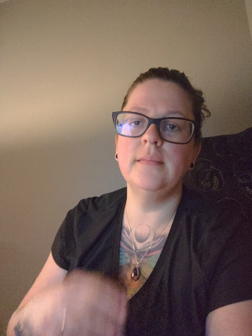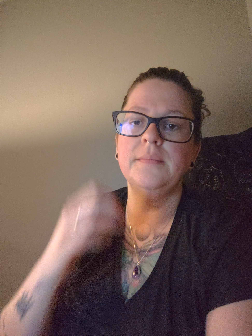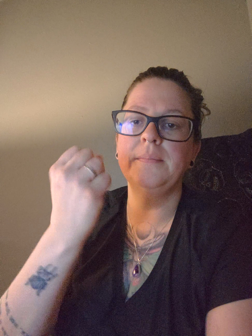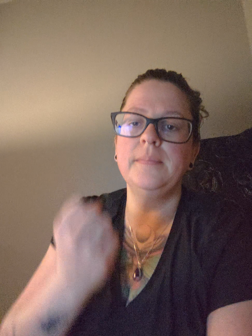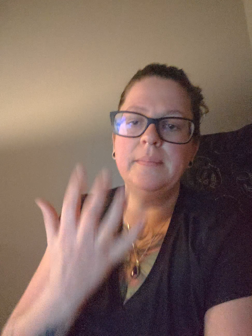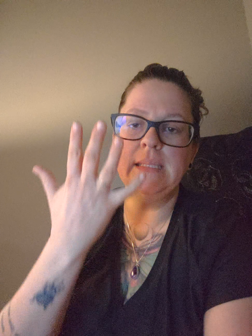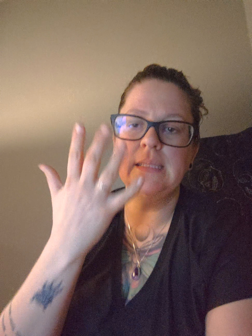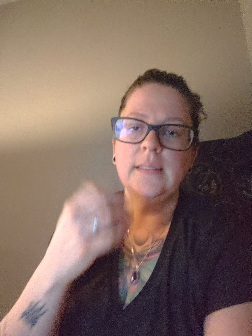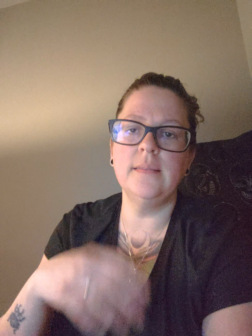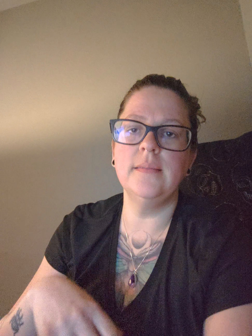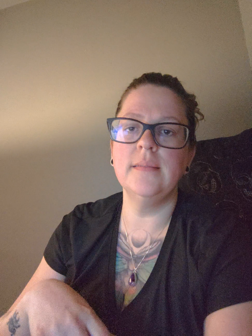mitten